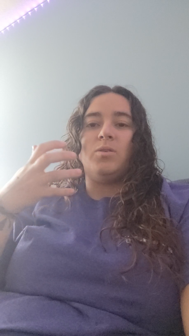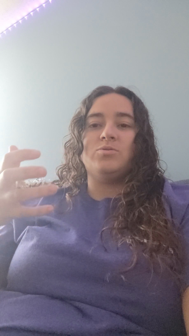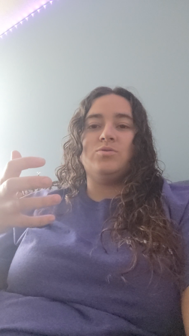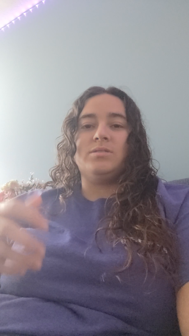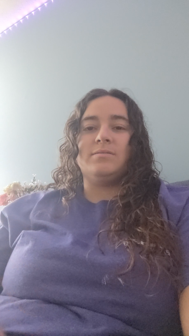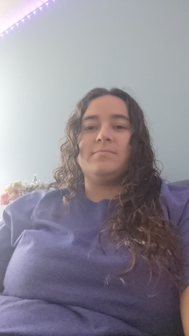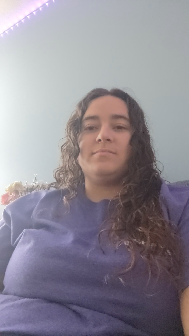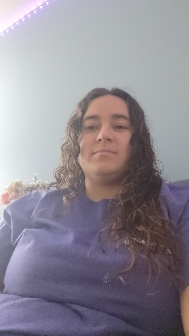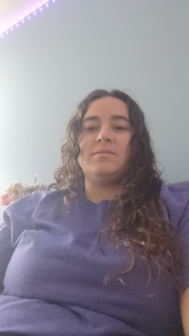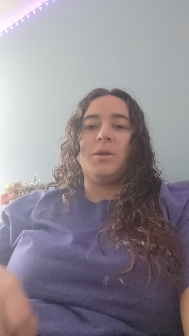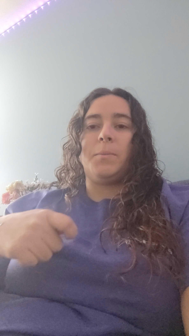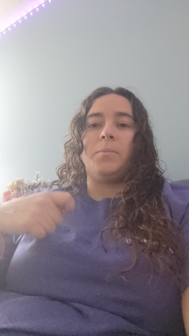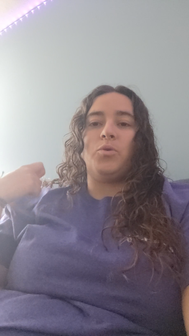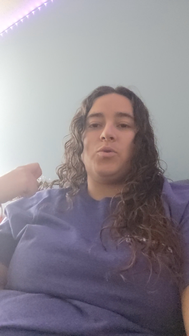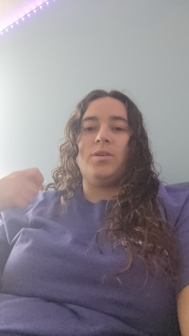pull